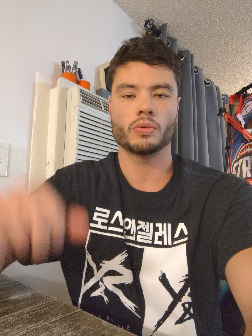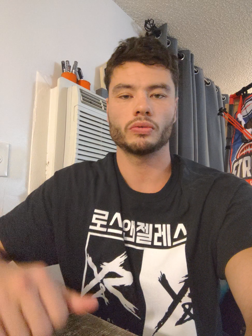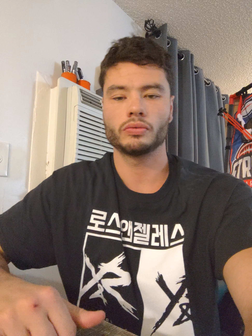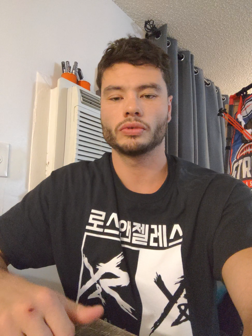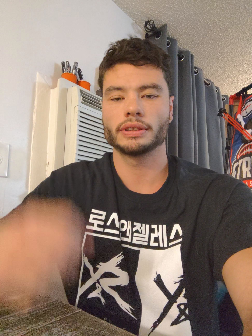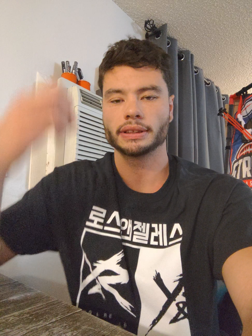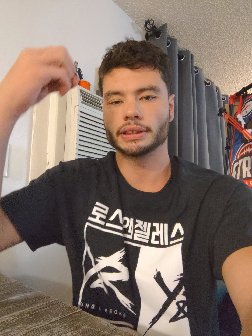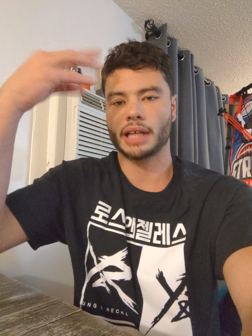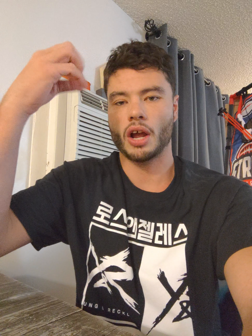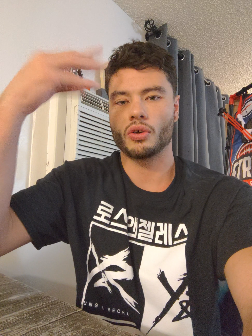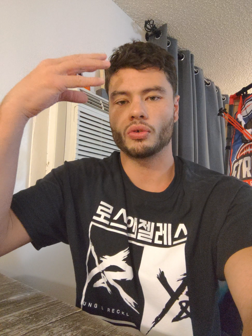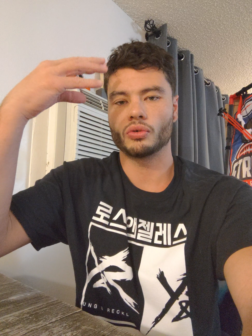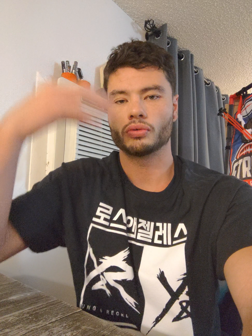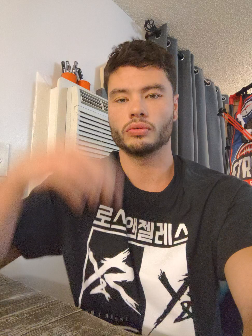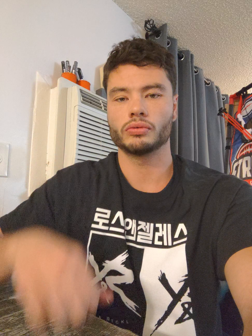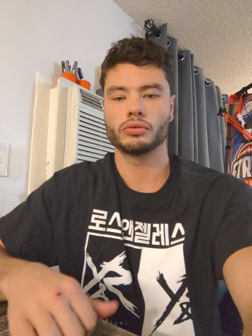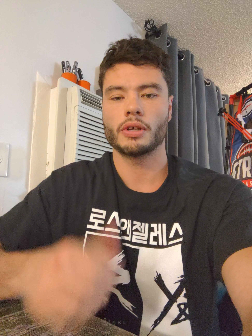shower